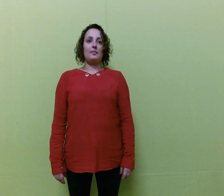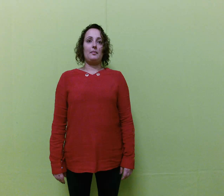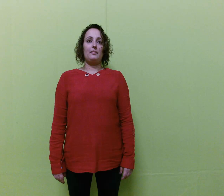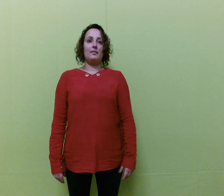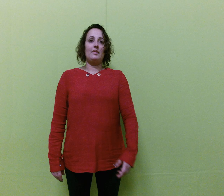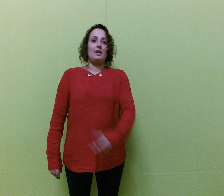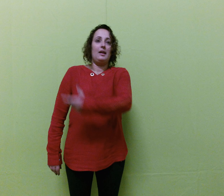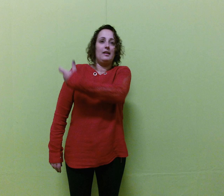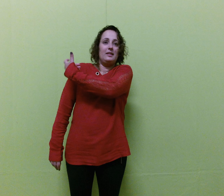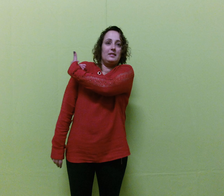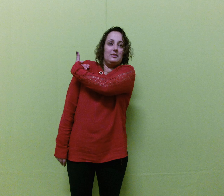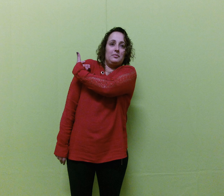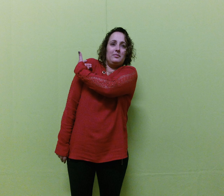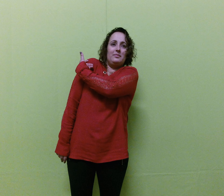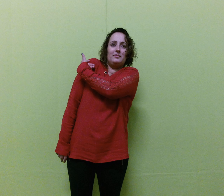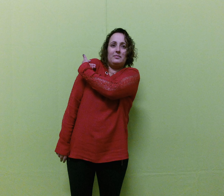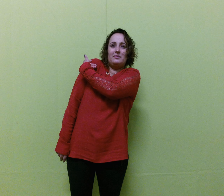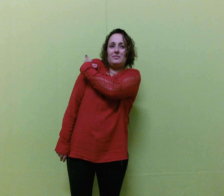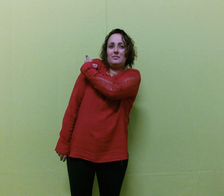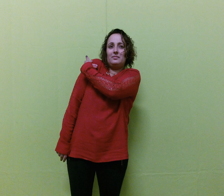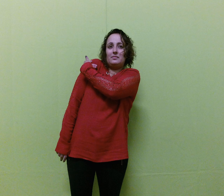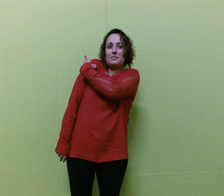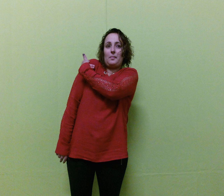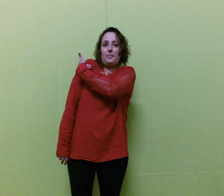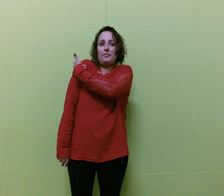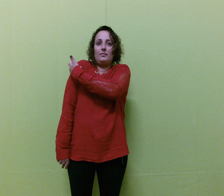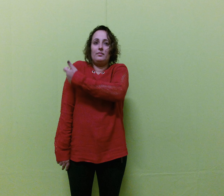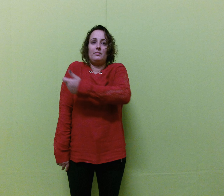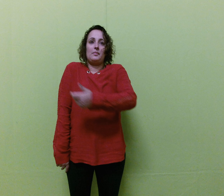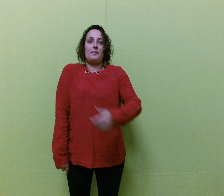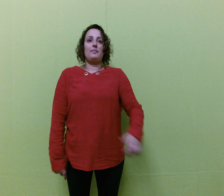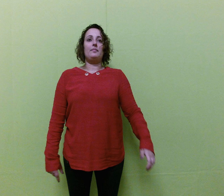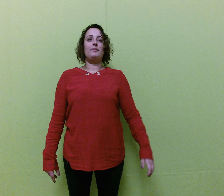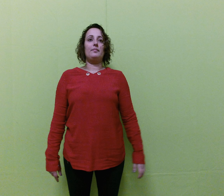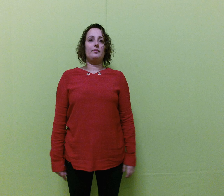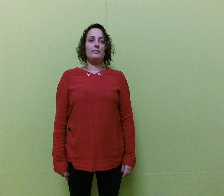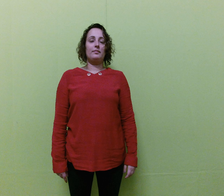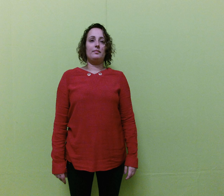vacina